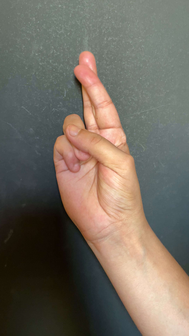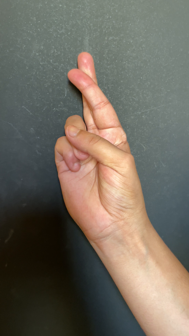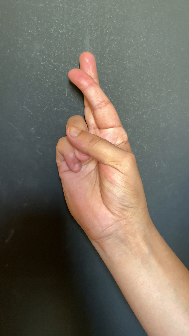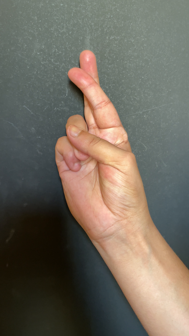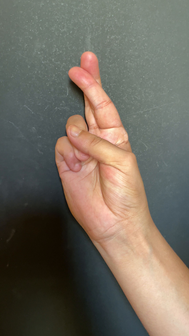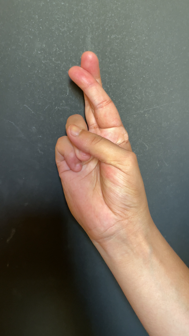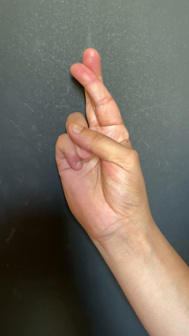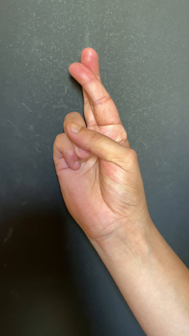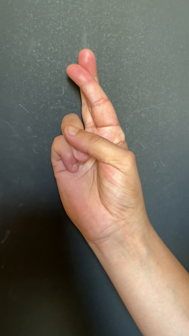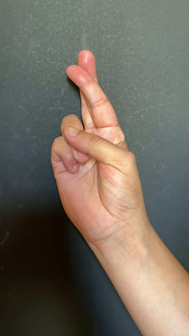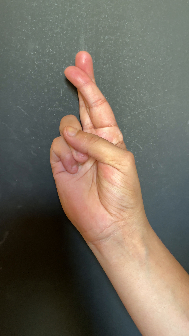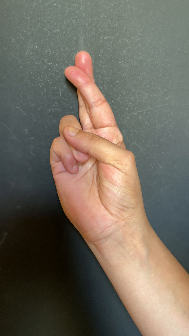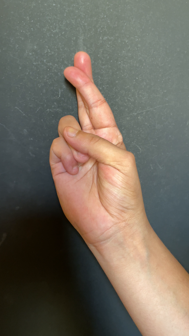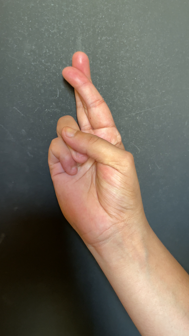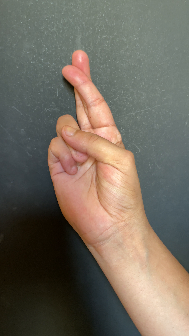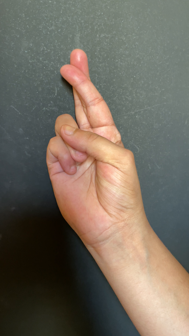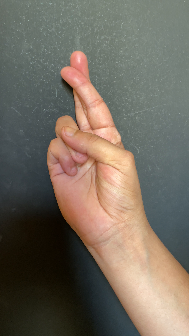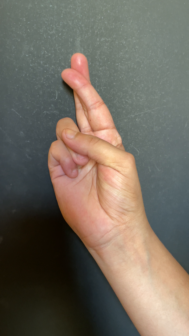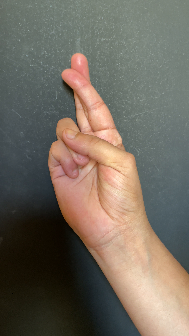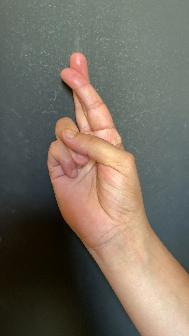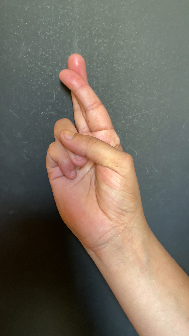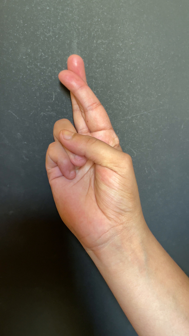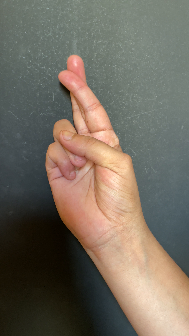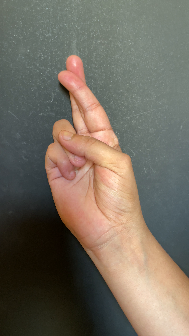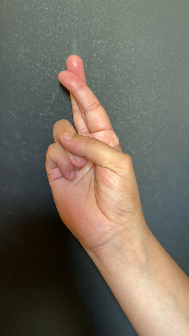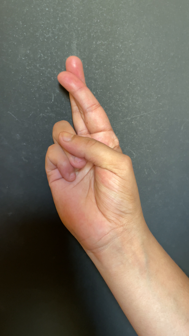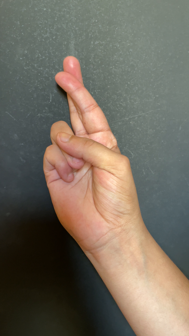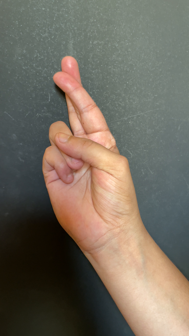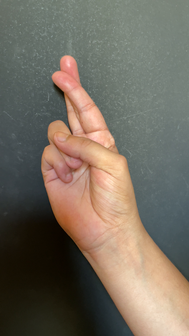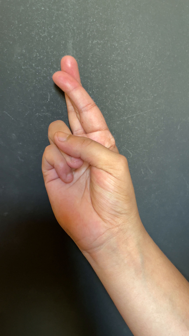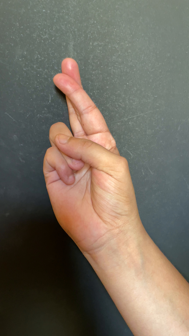र